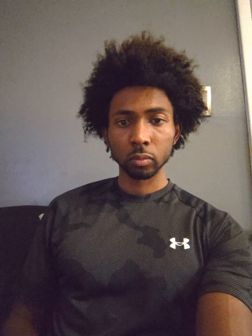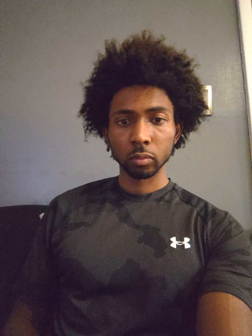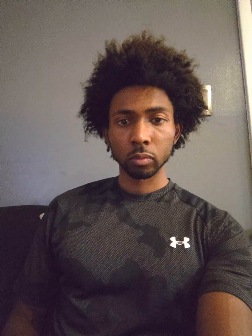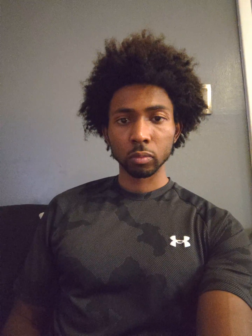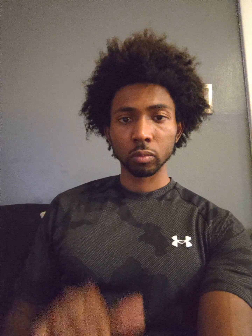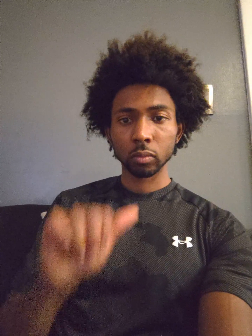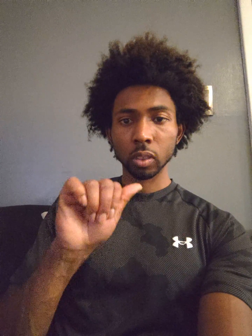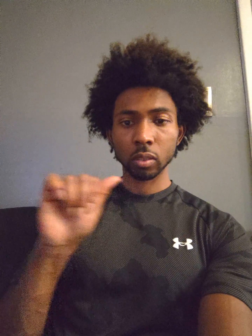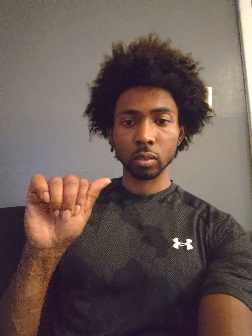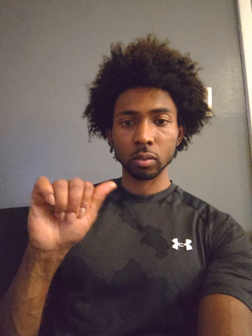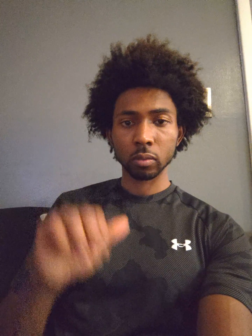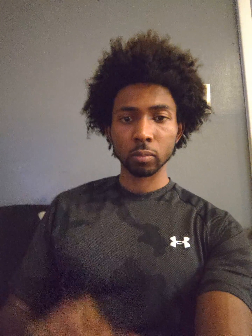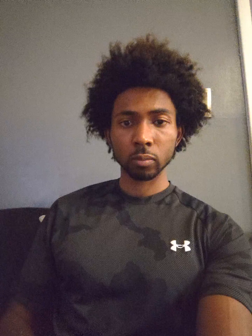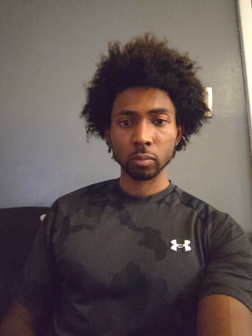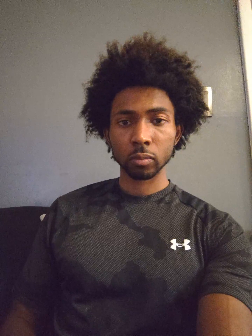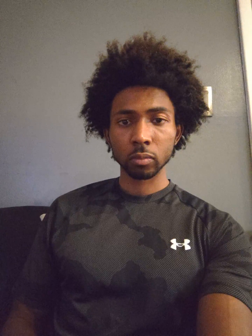a